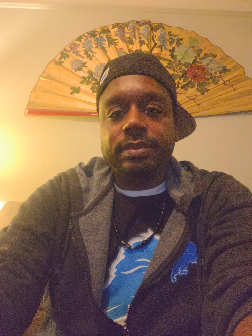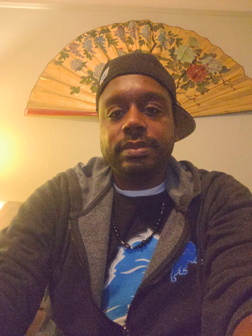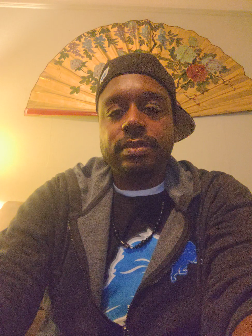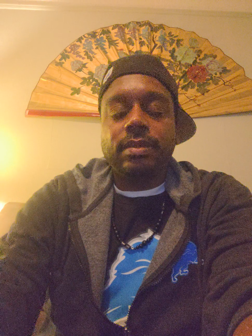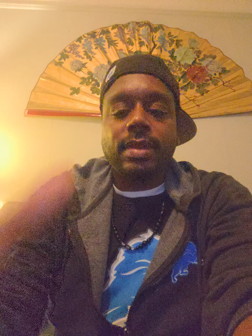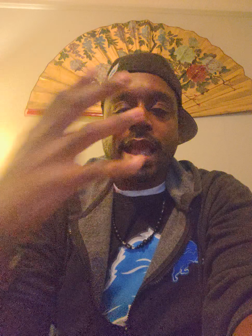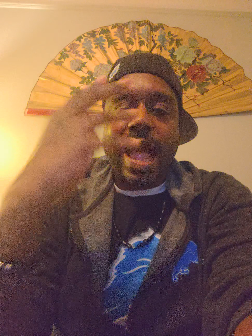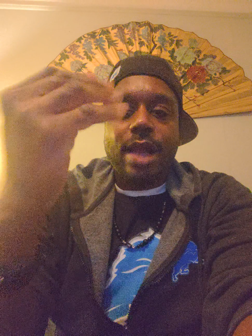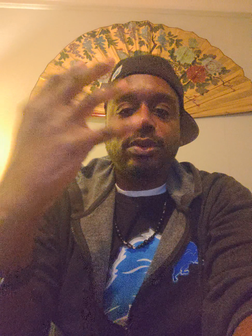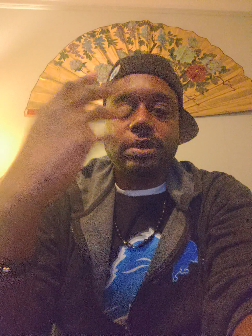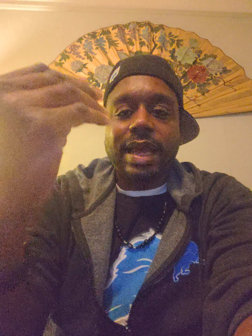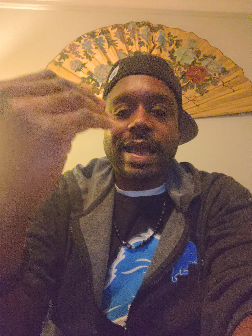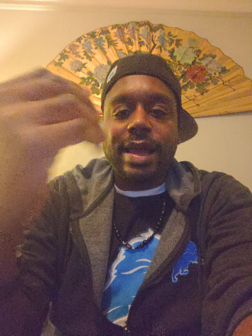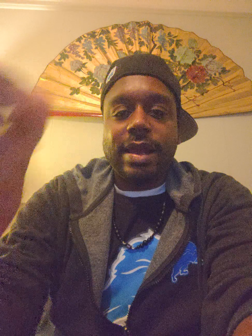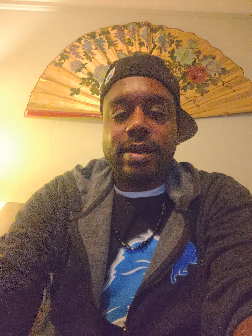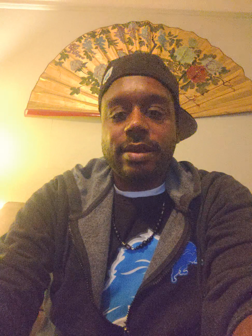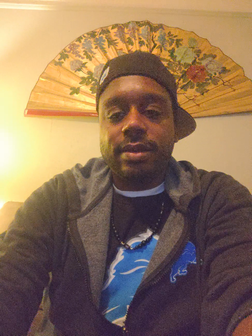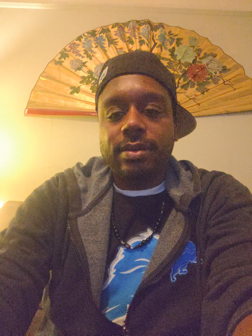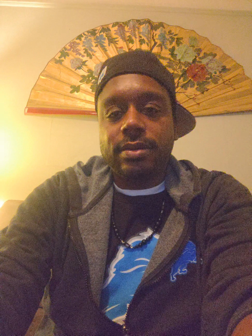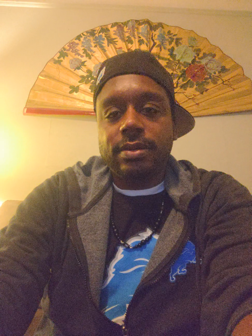outside